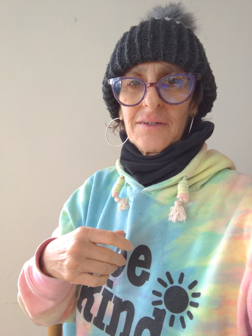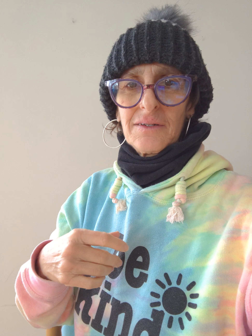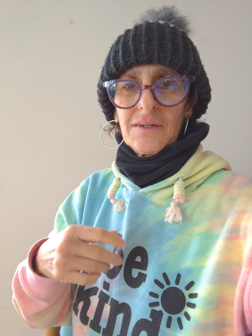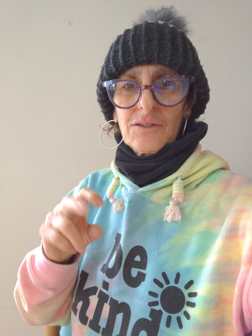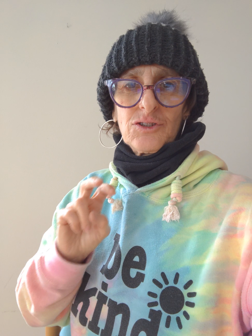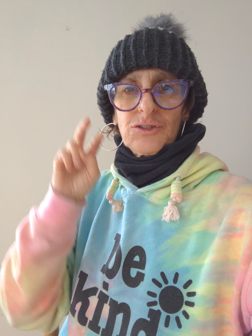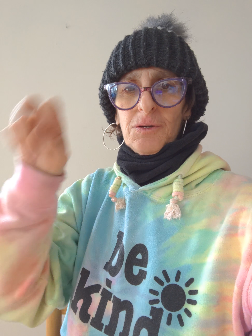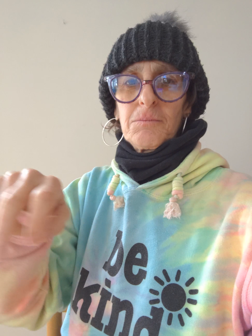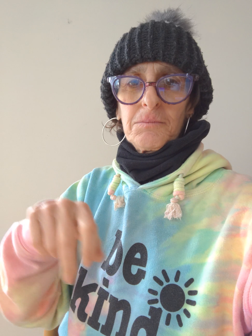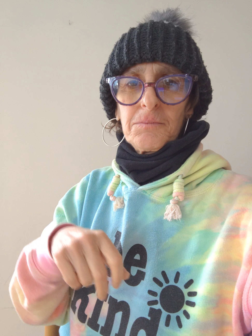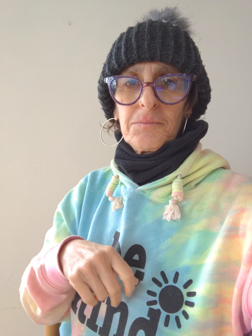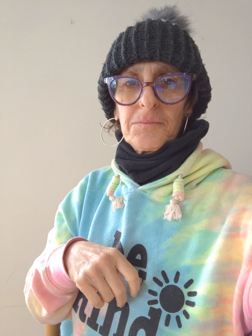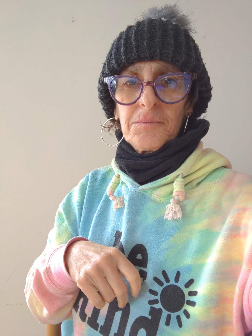jump